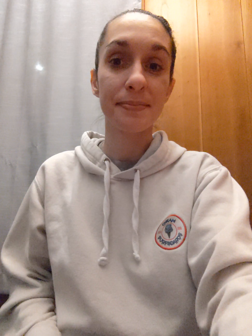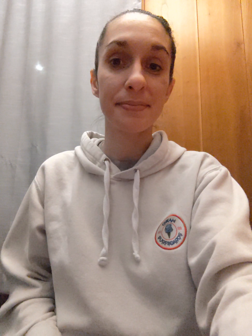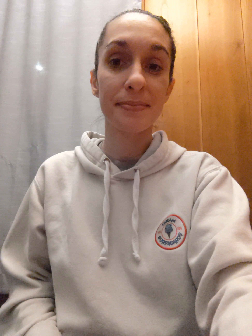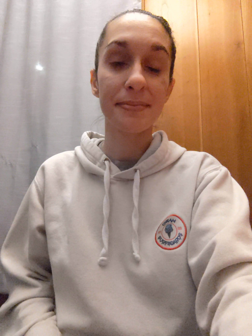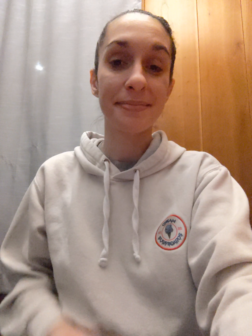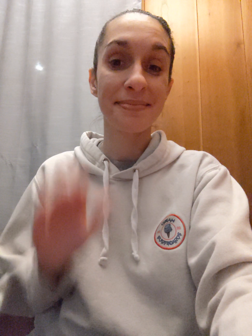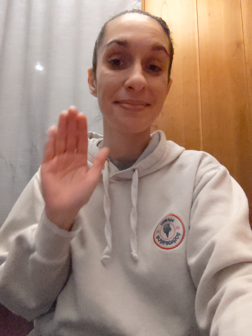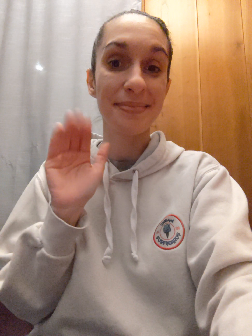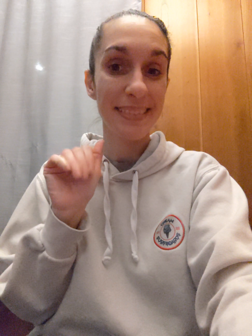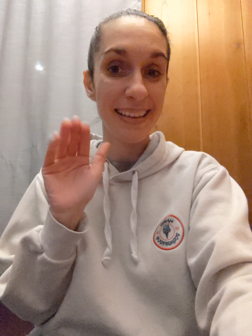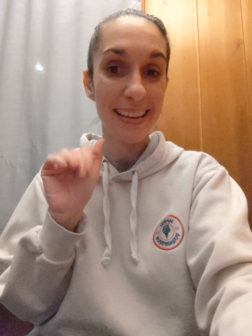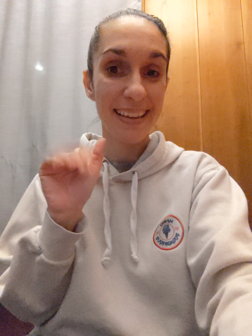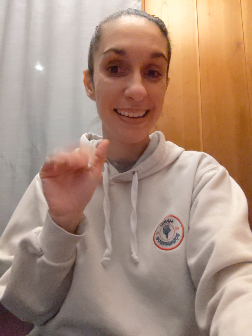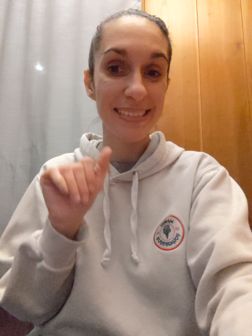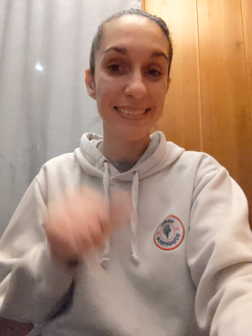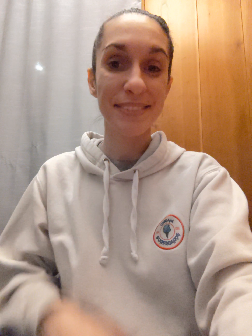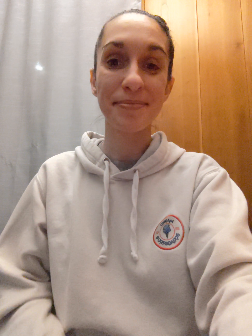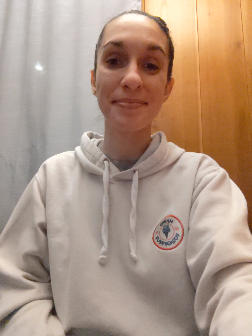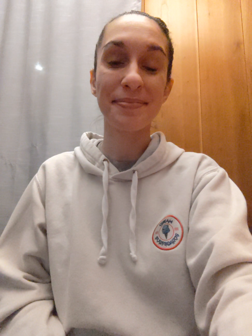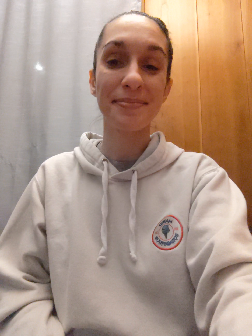bye